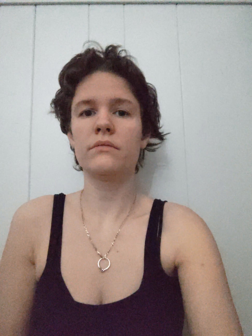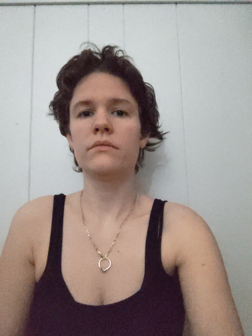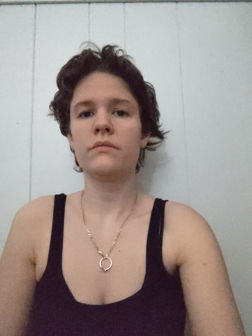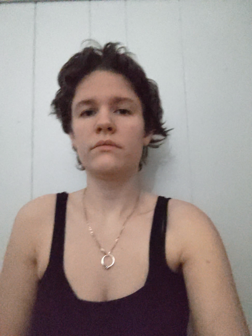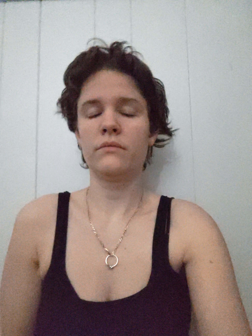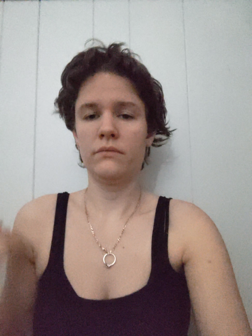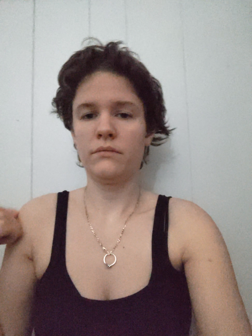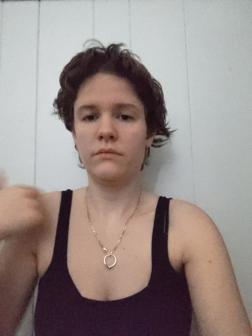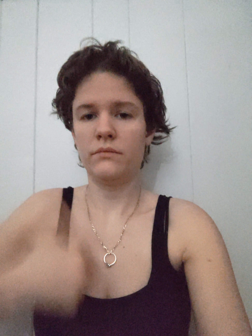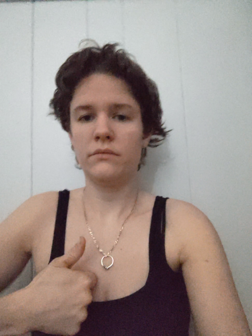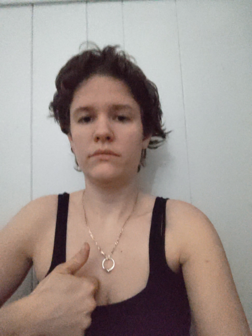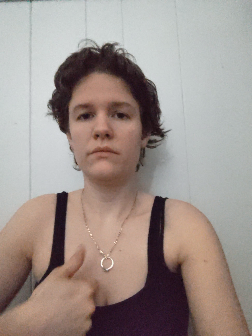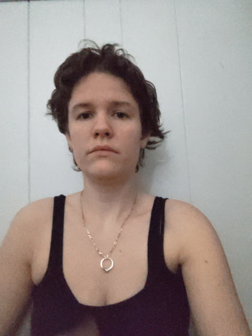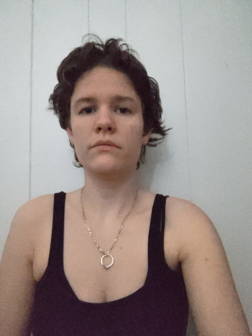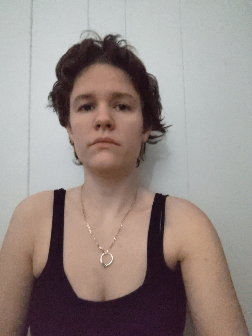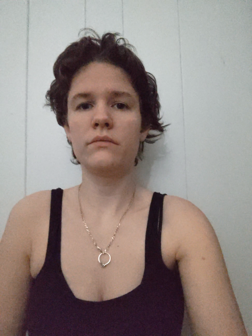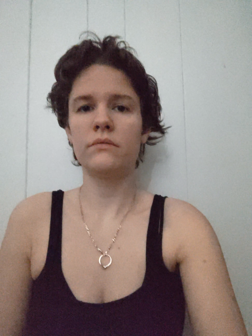jacket